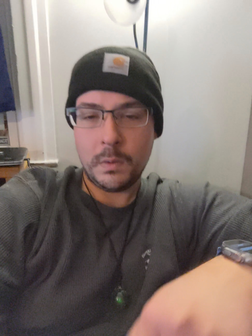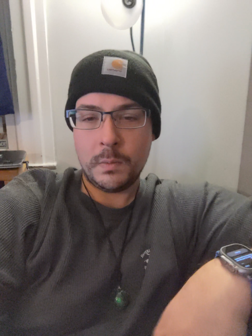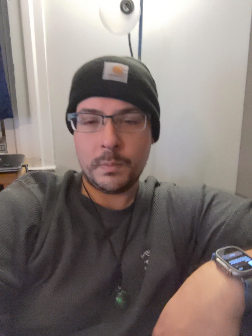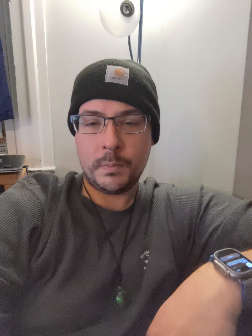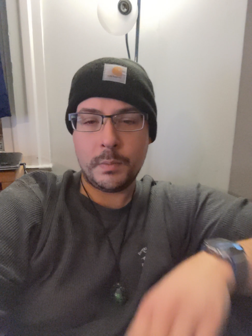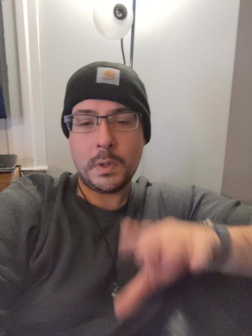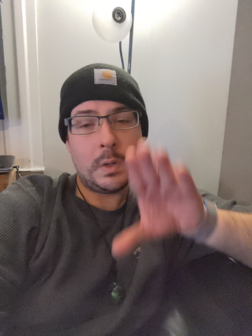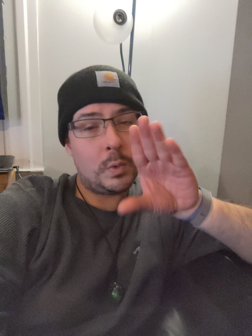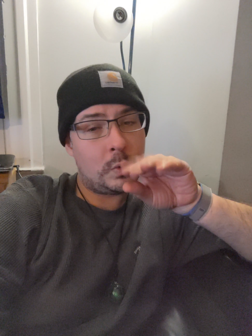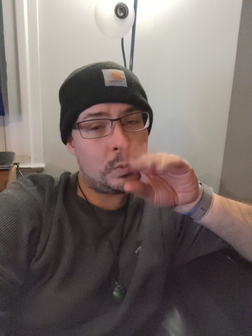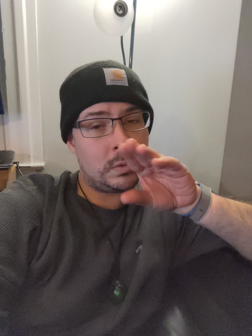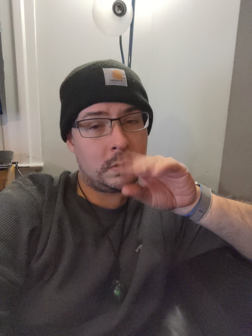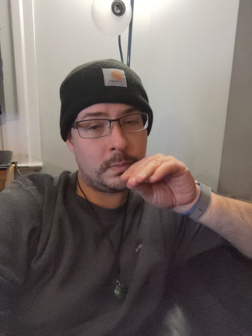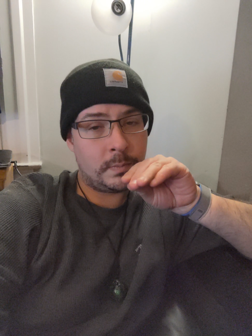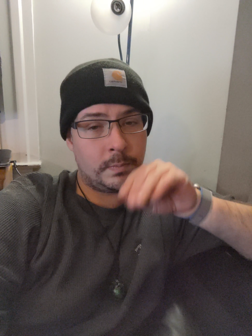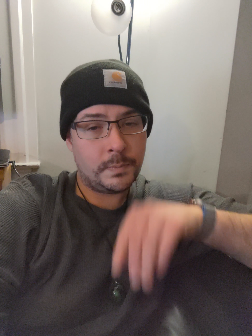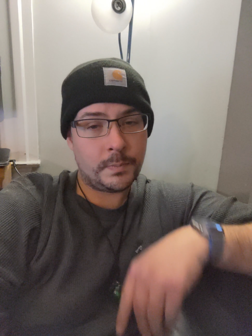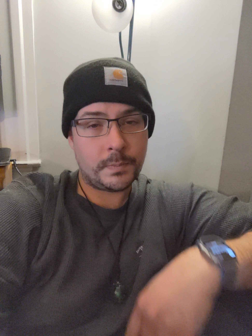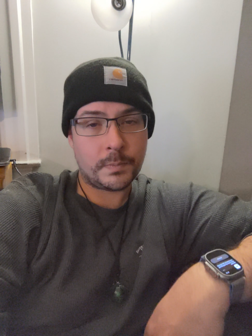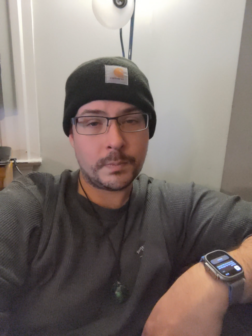goose